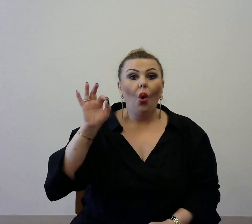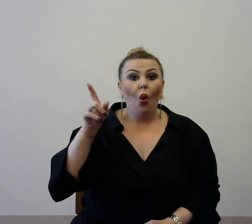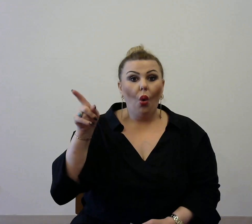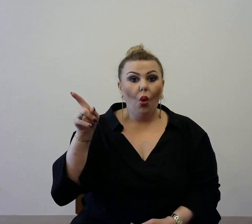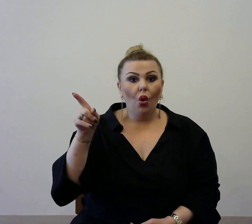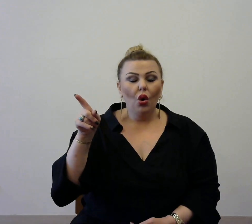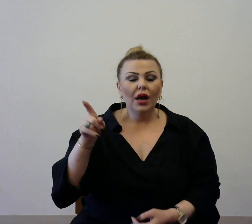O